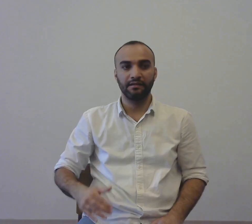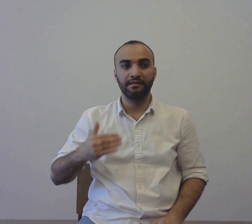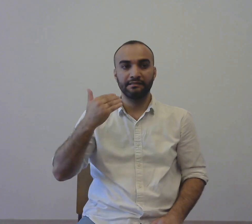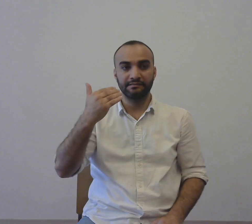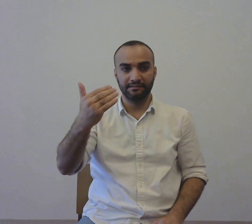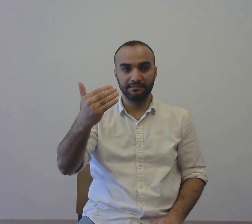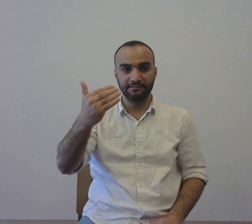siz